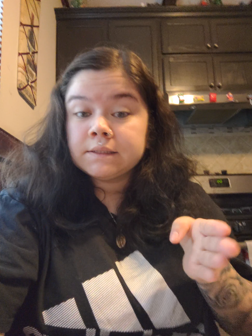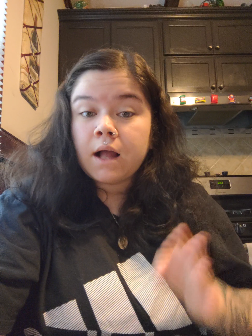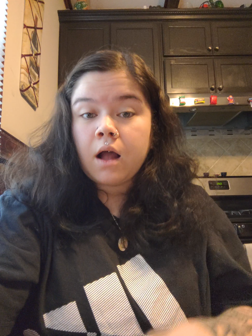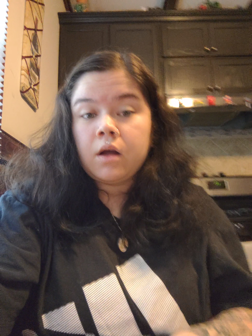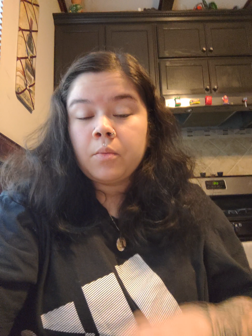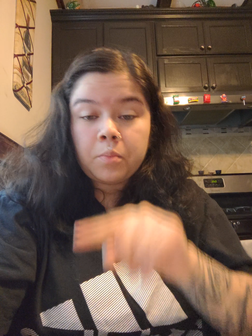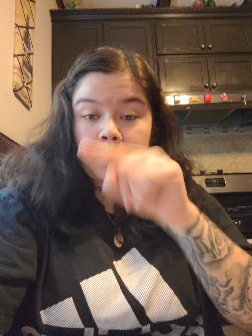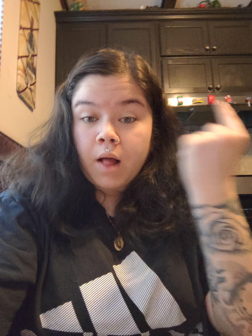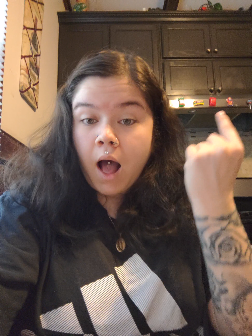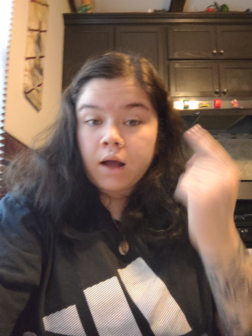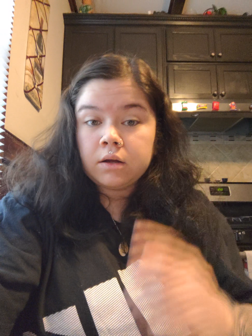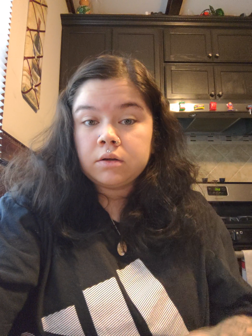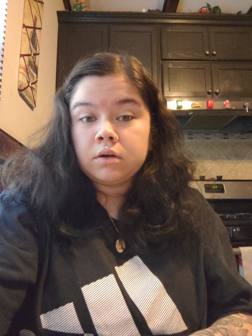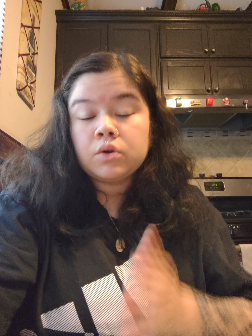black